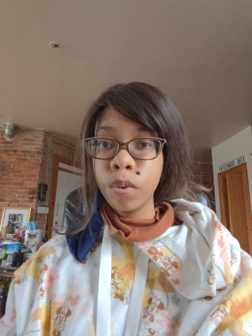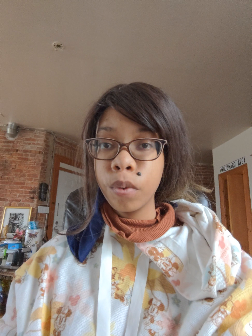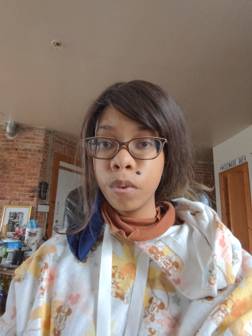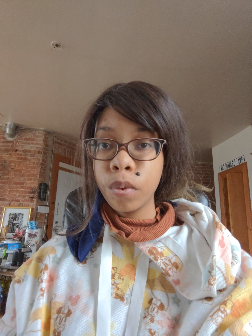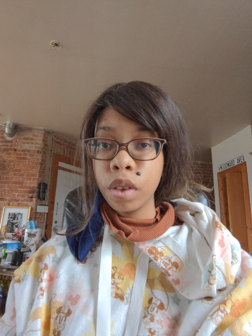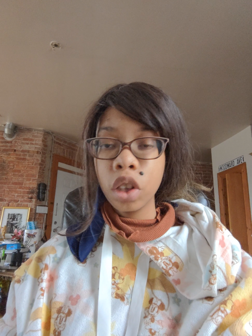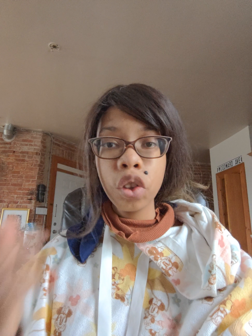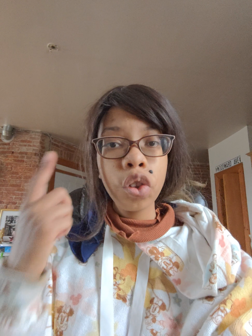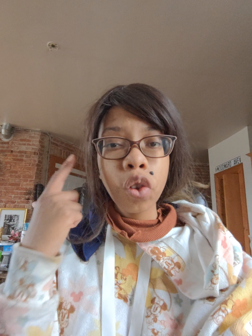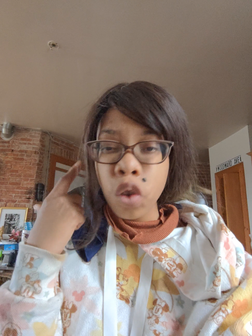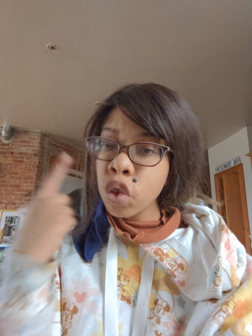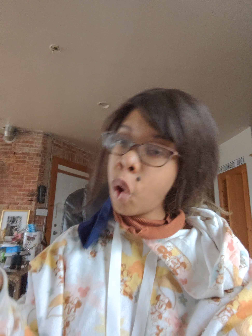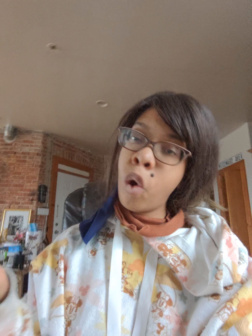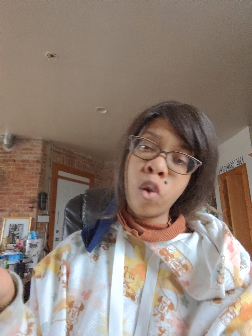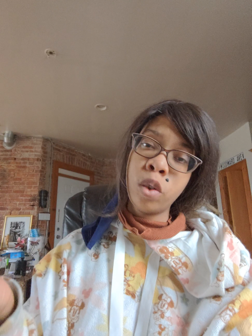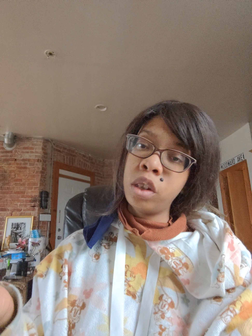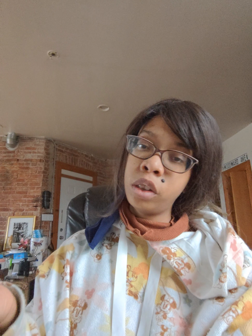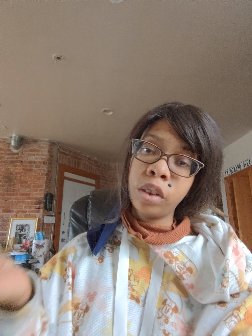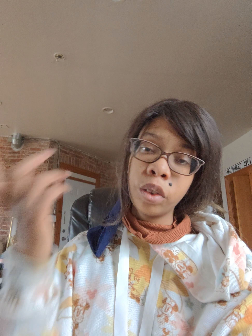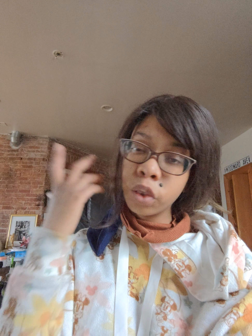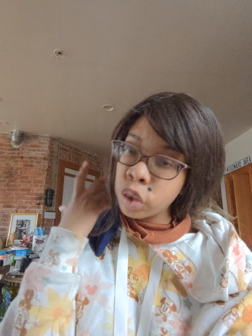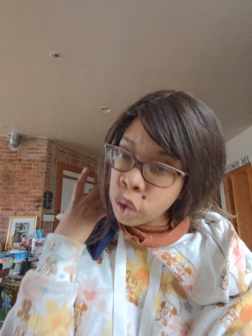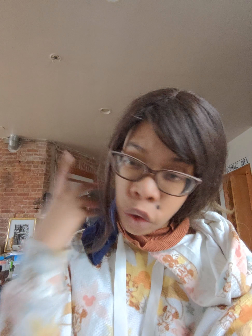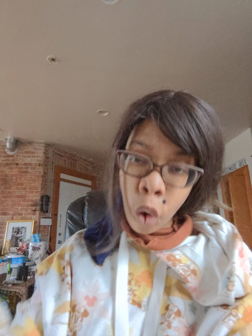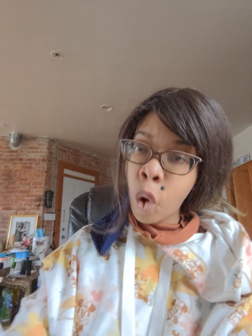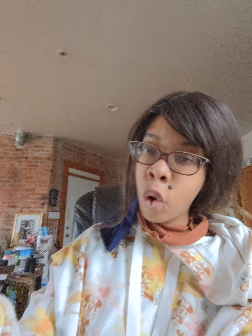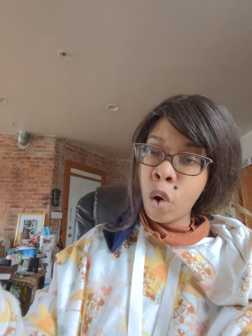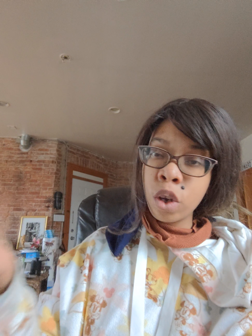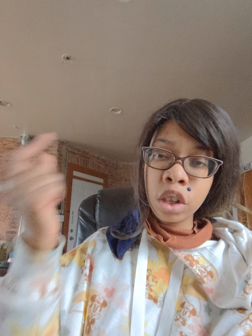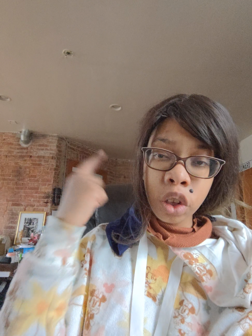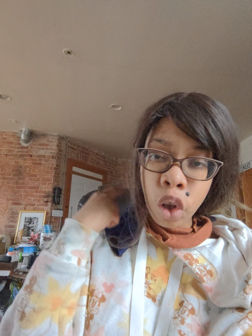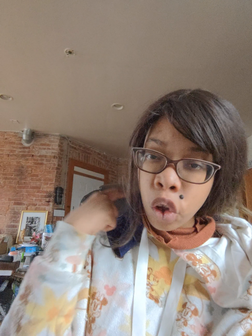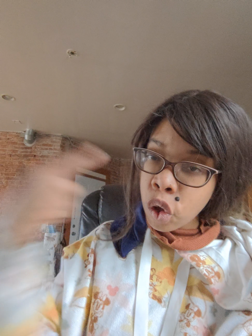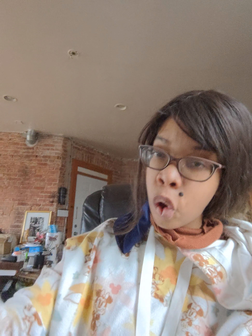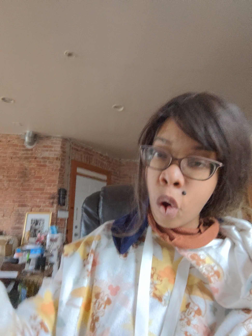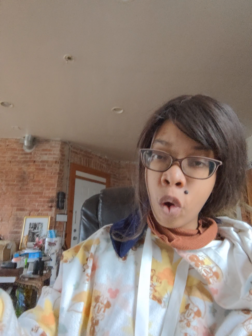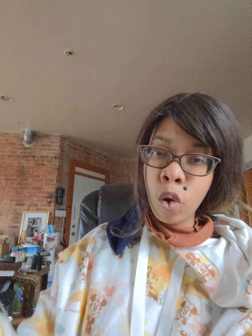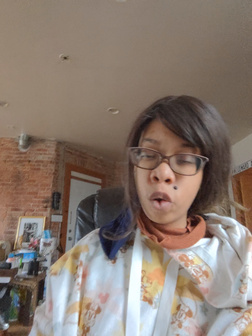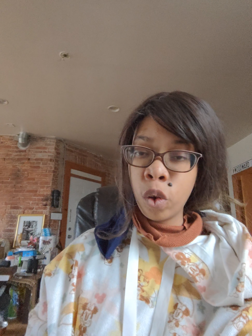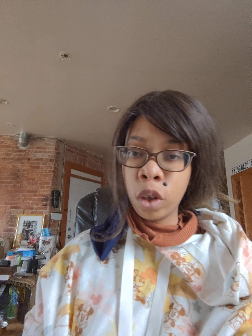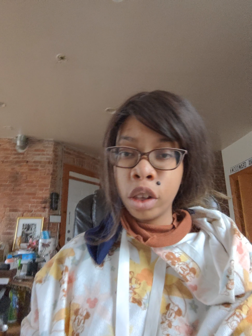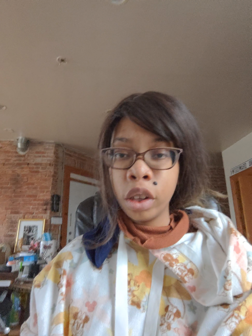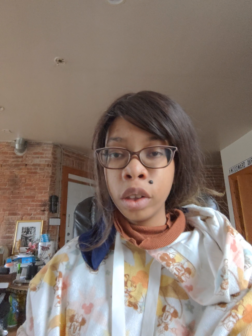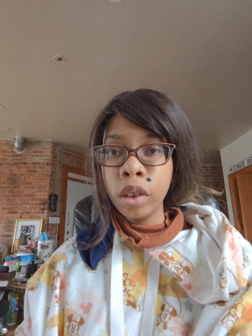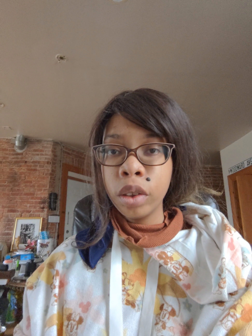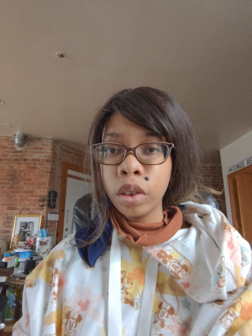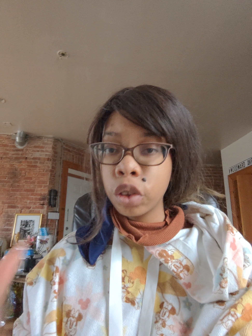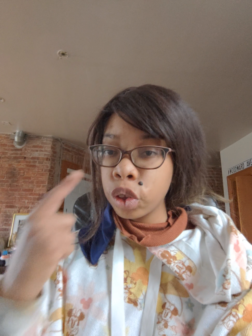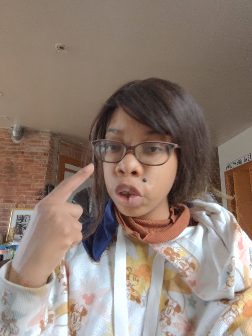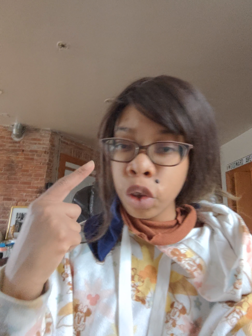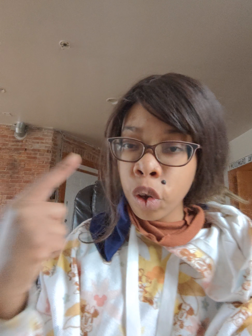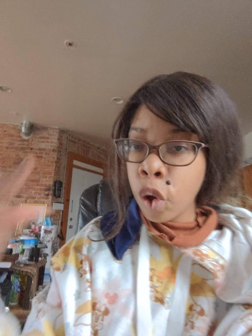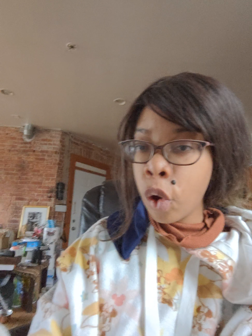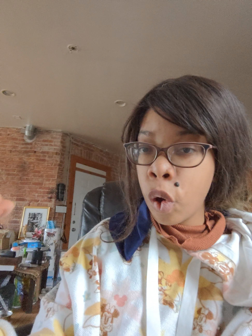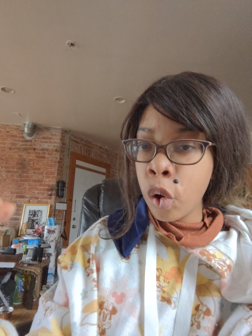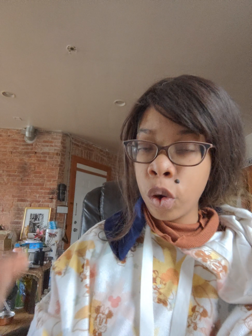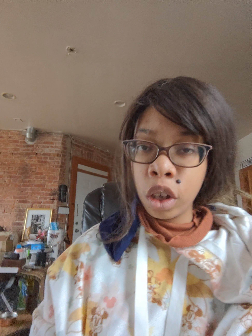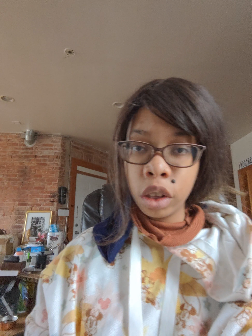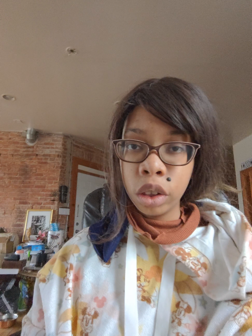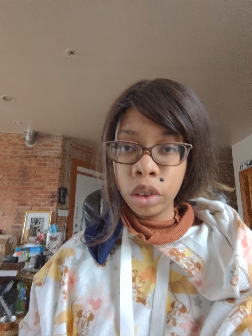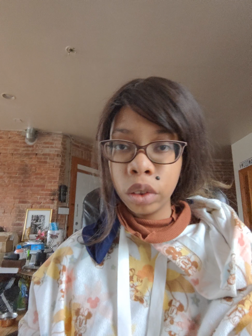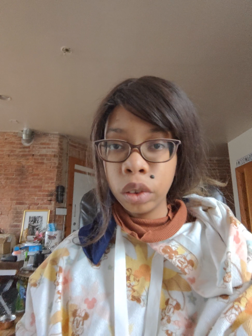go